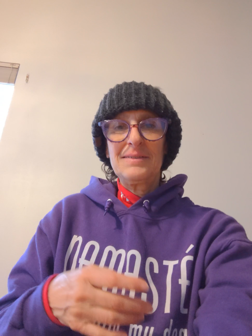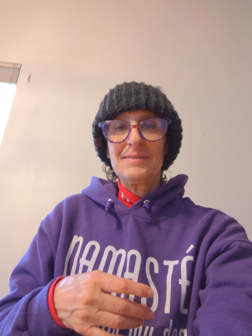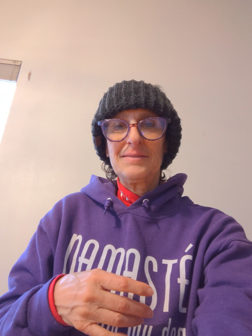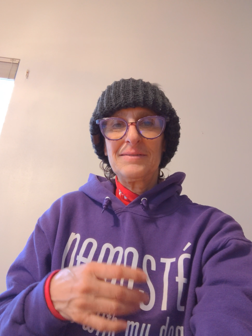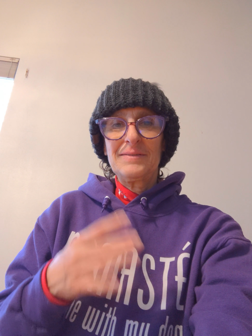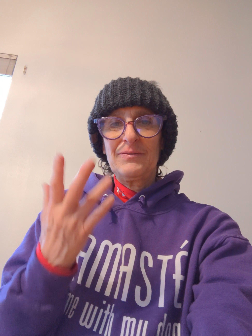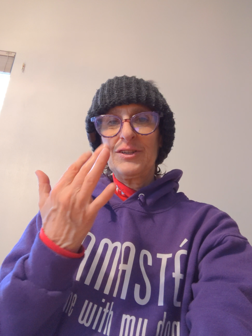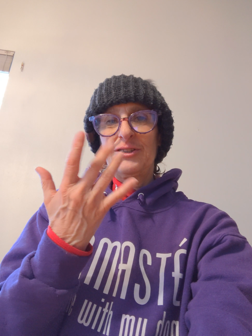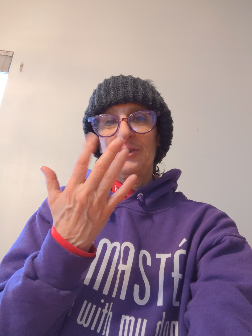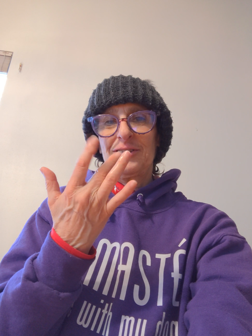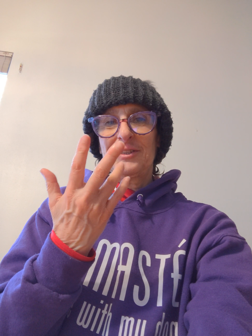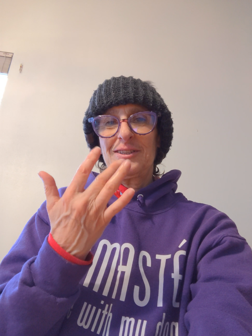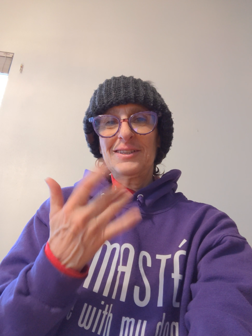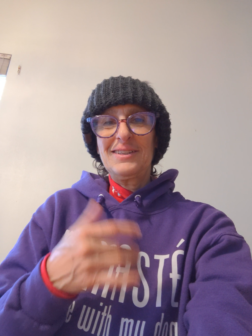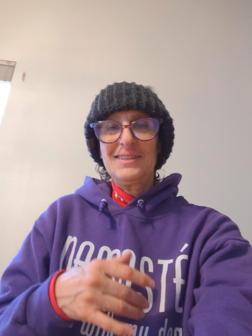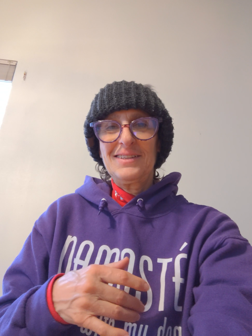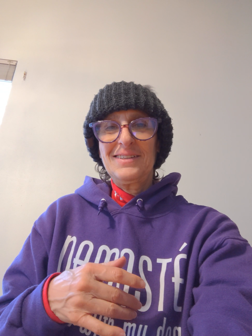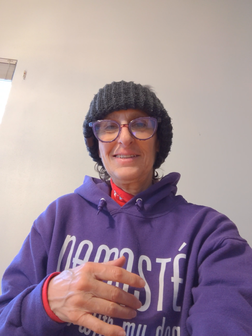finger